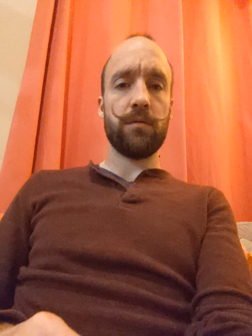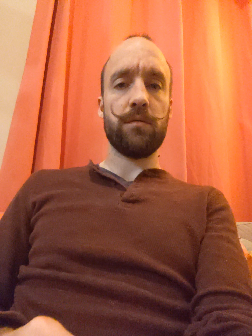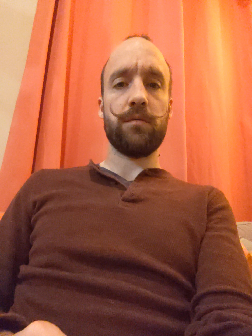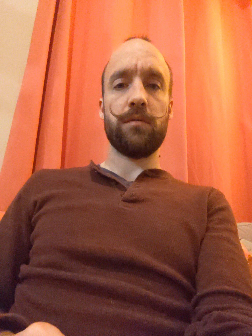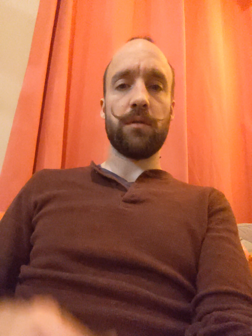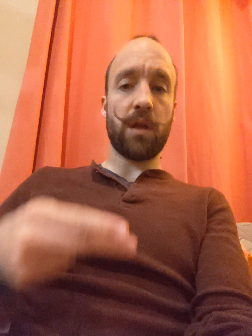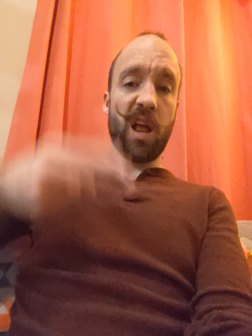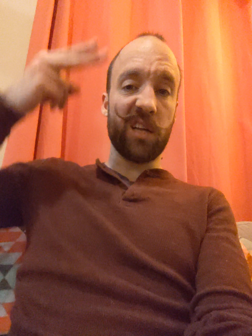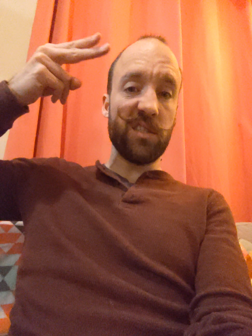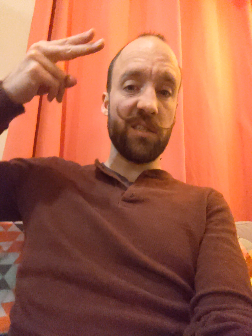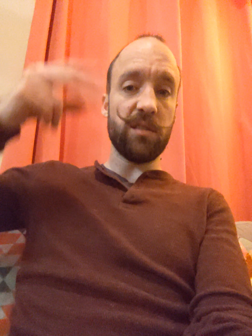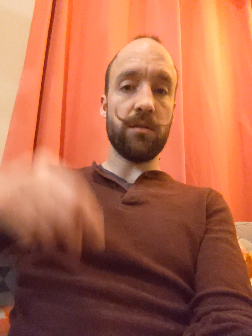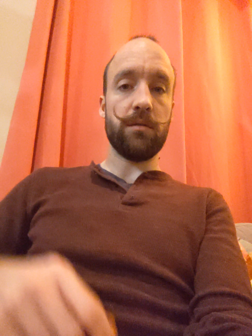high